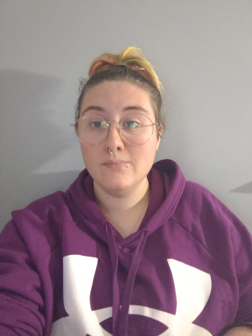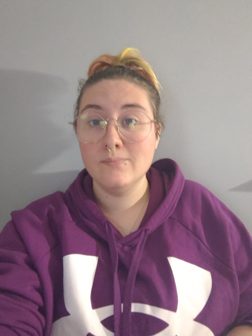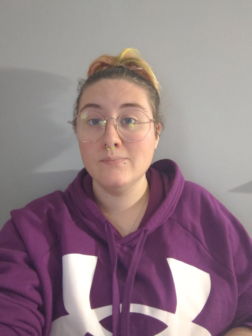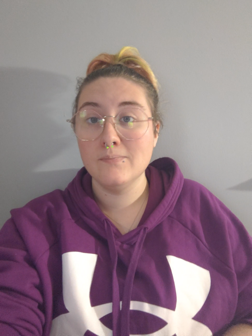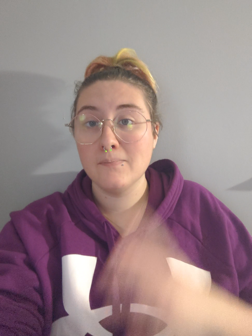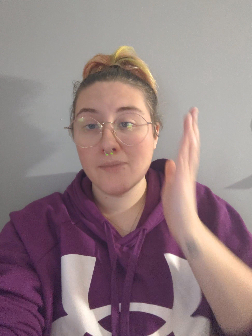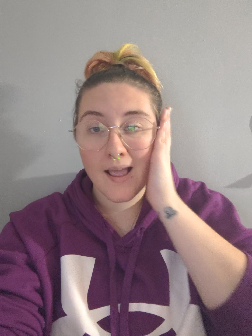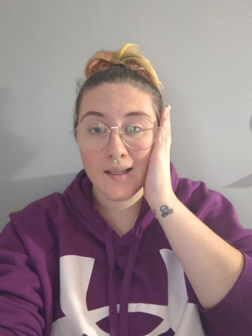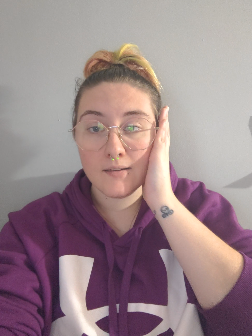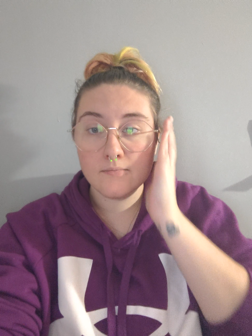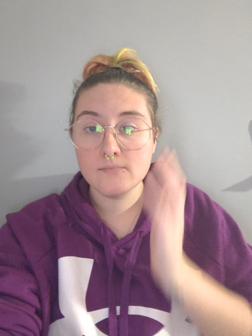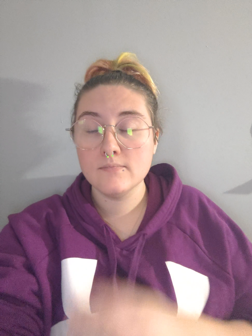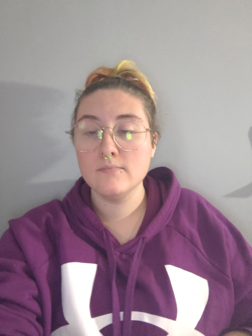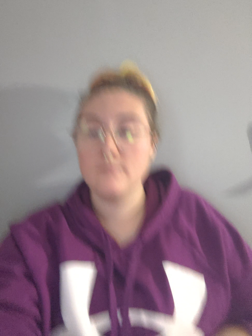bed